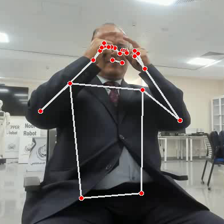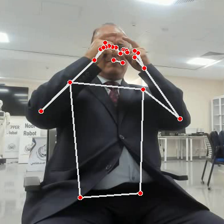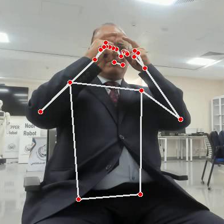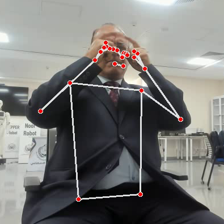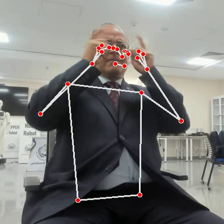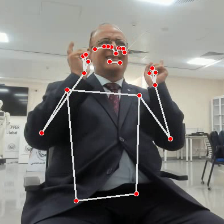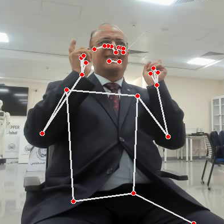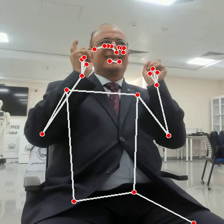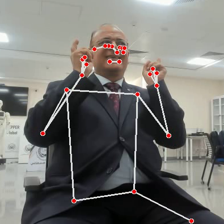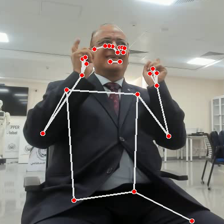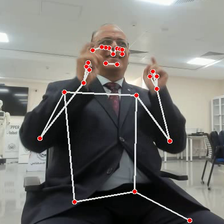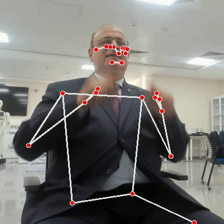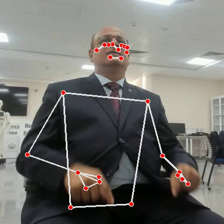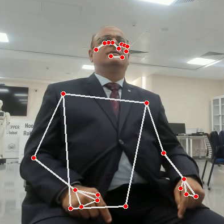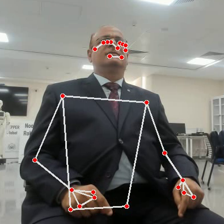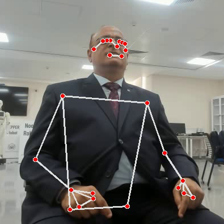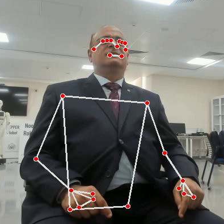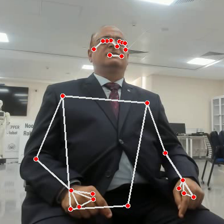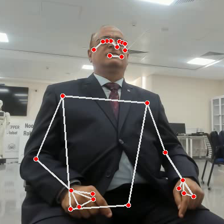efrdha